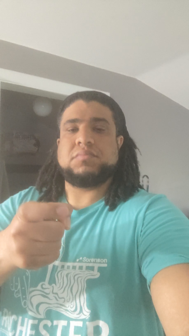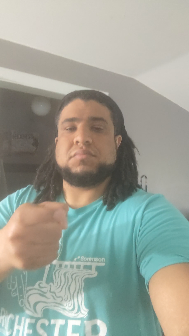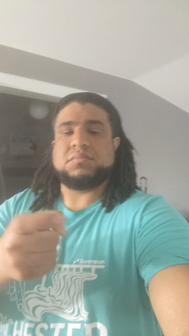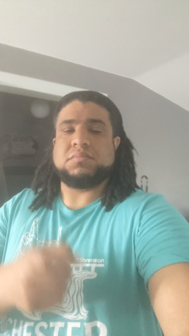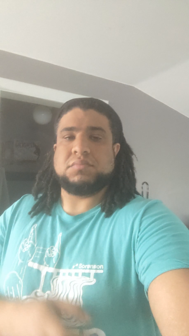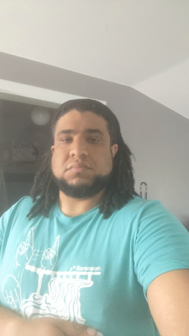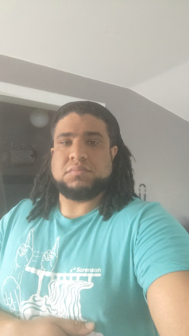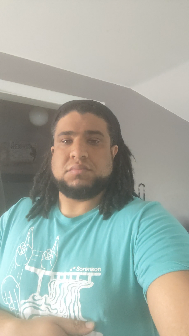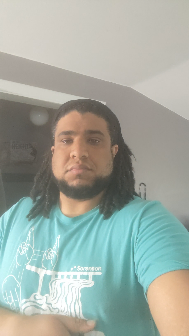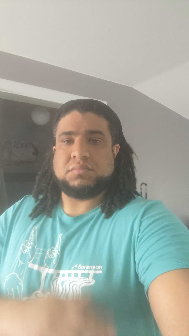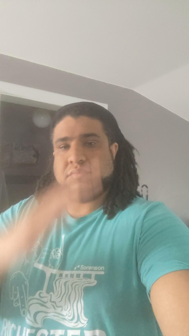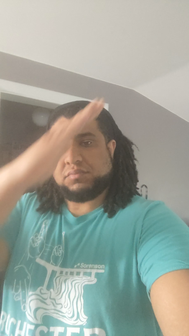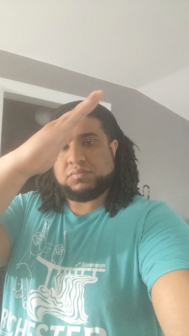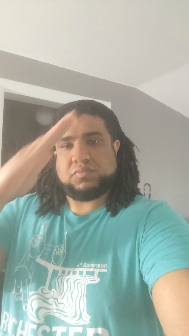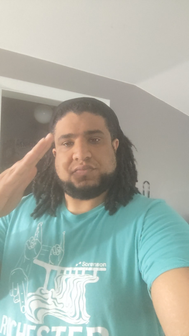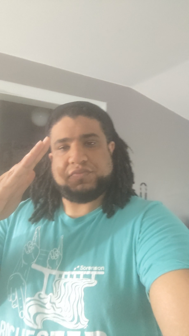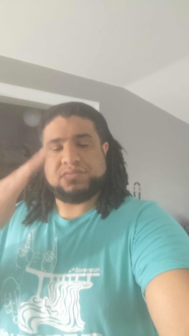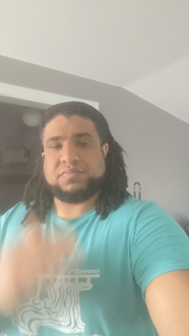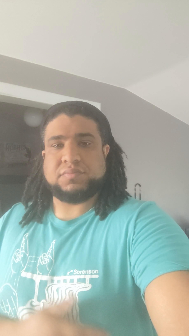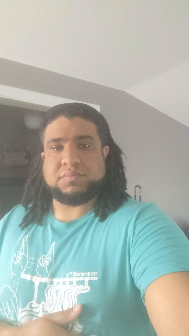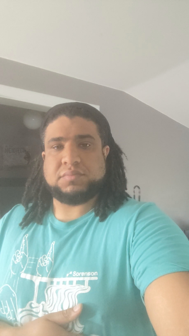roof